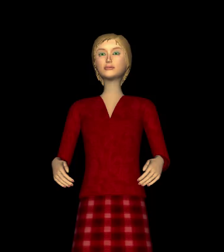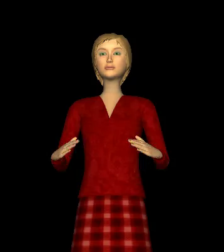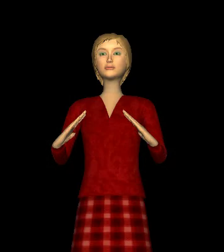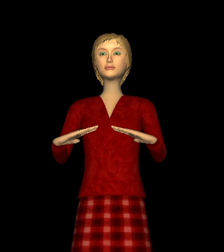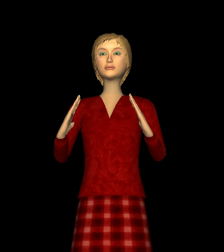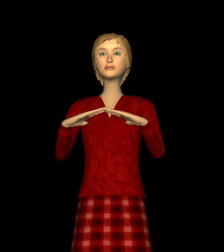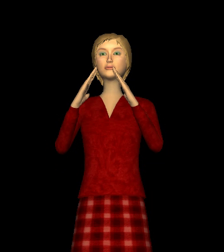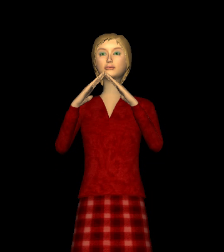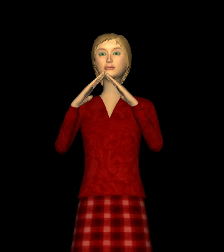جبل